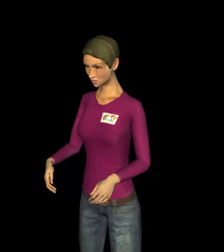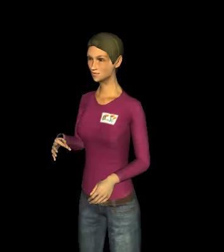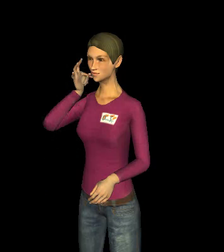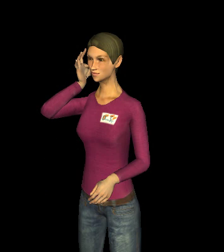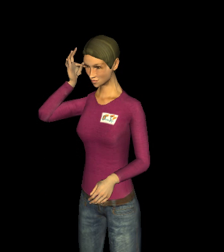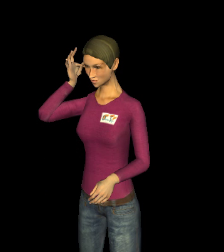صوت